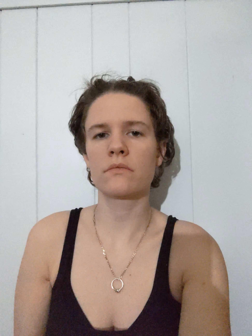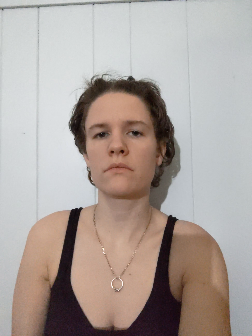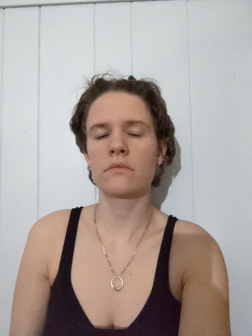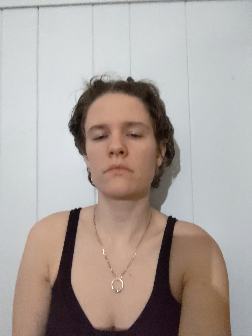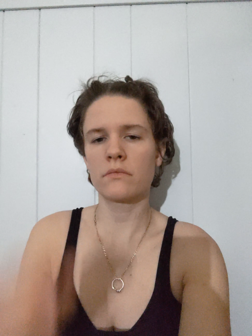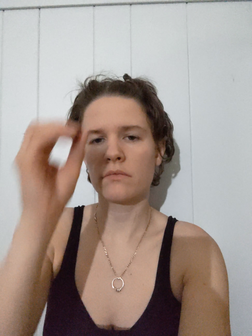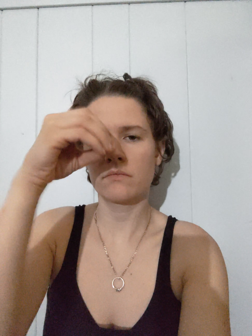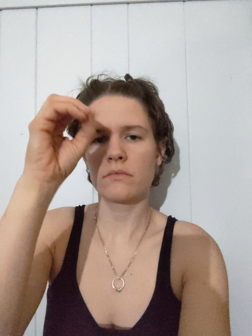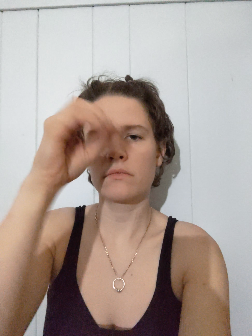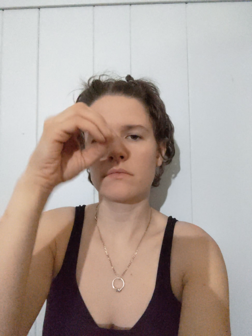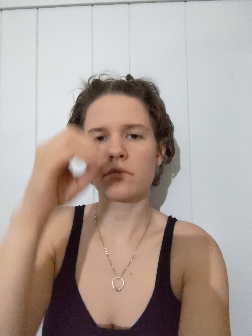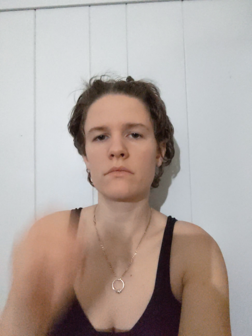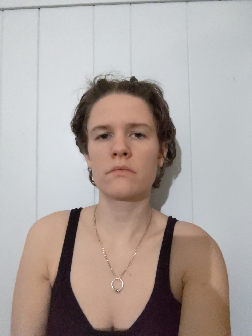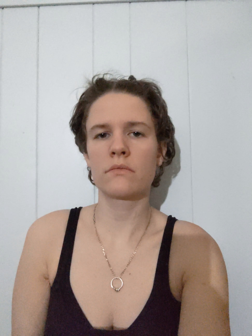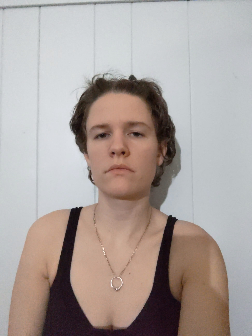owl